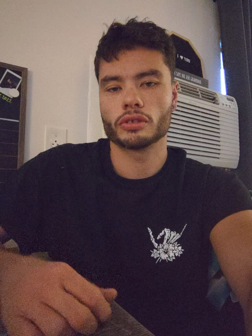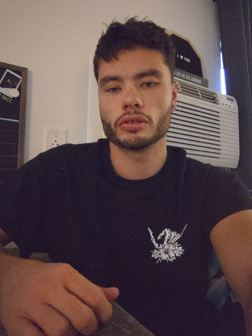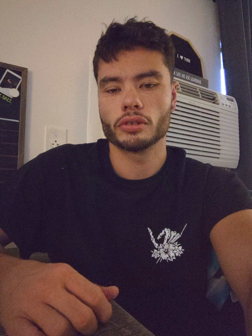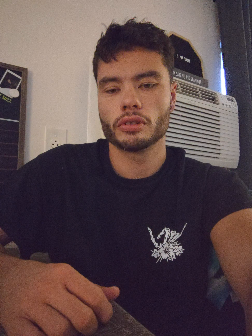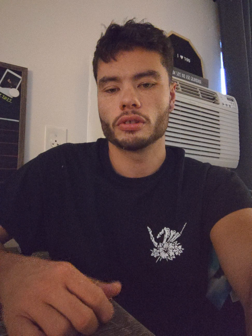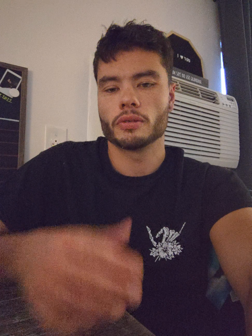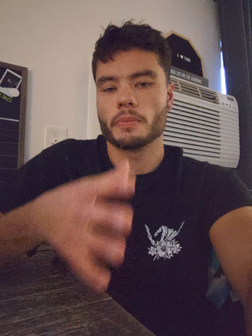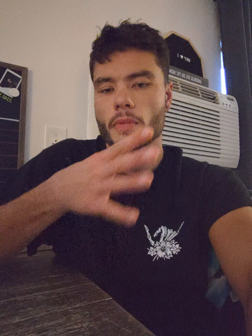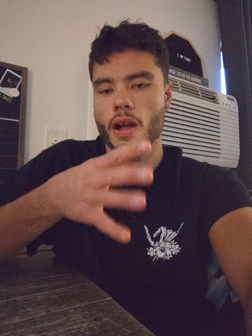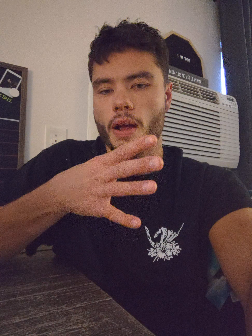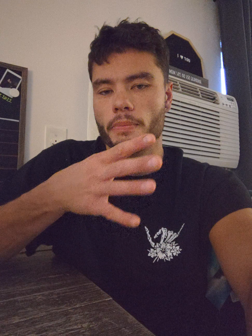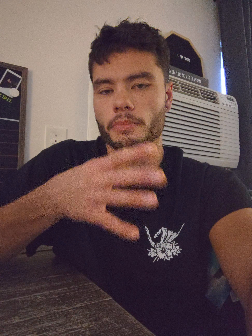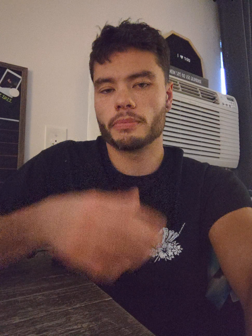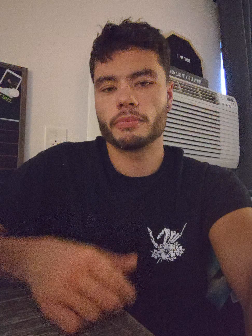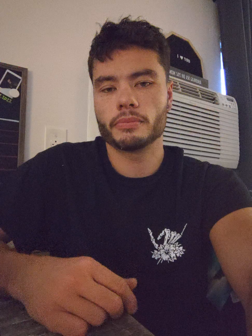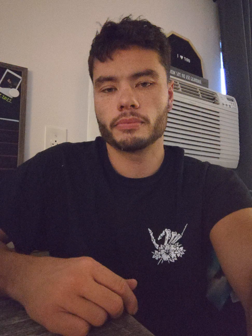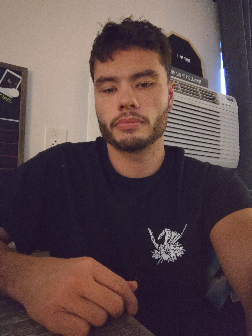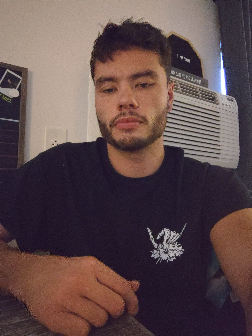mom